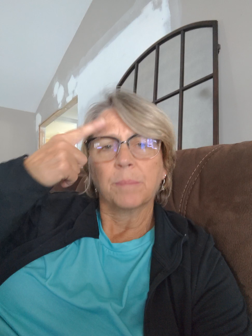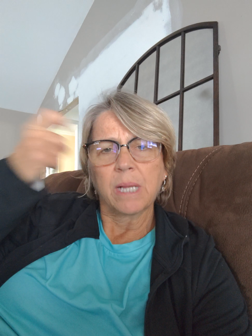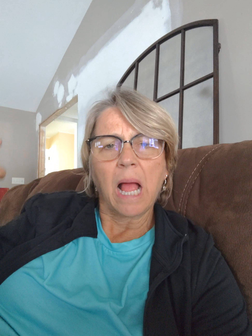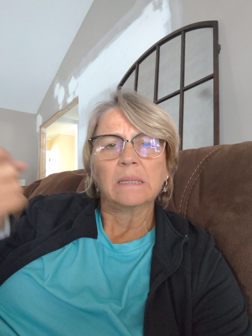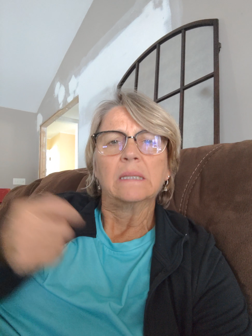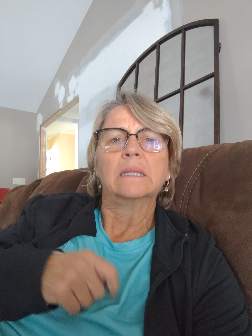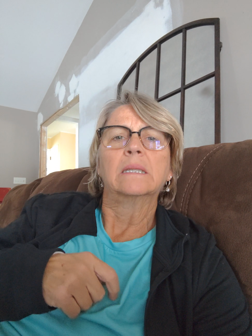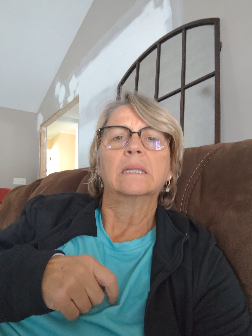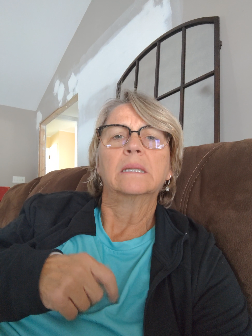because